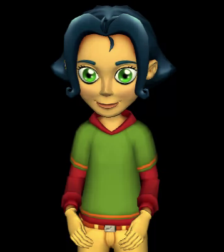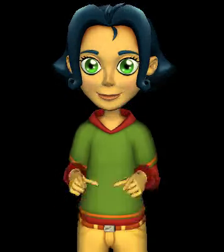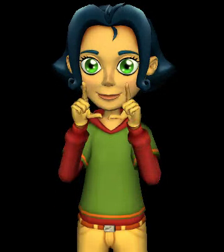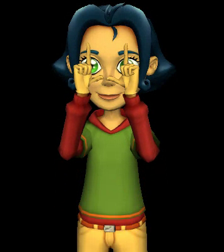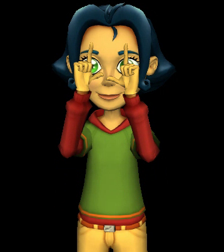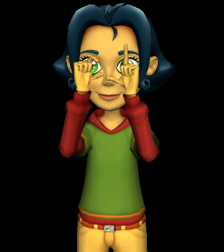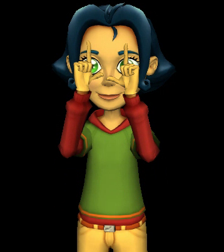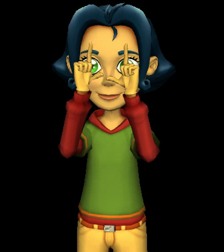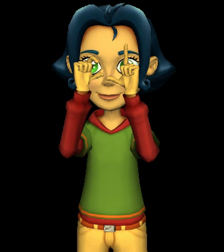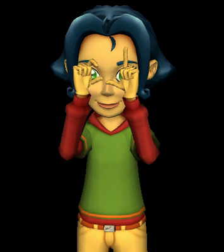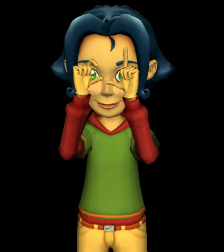كاميرا